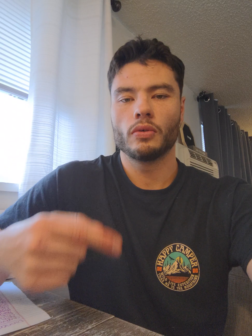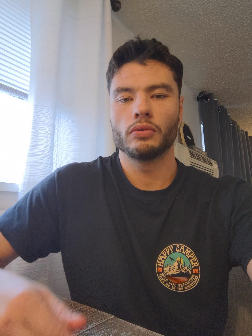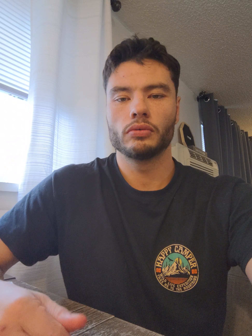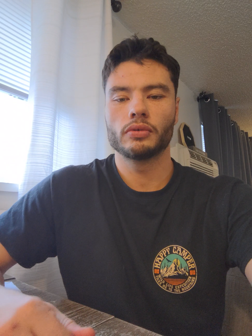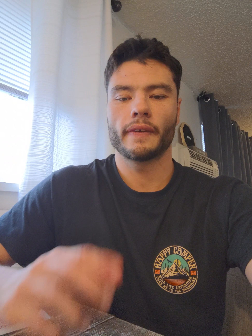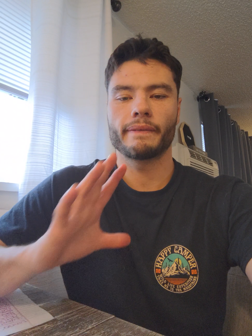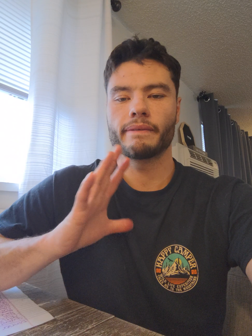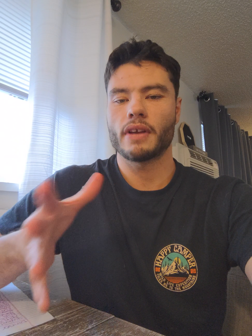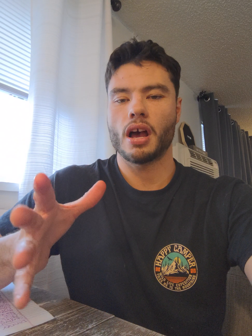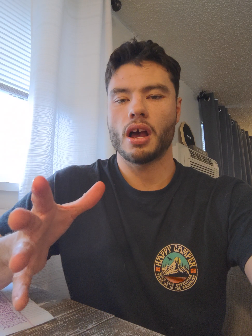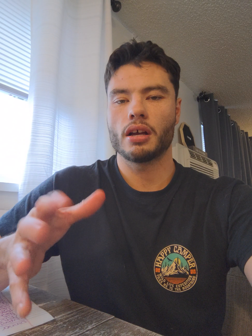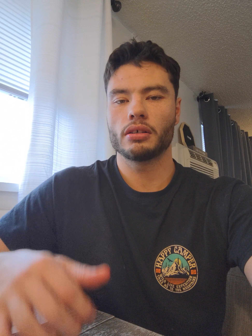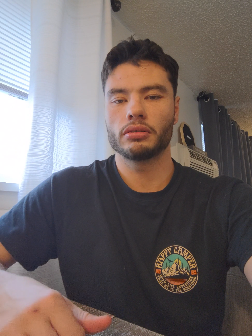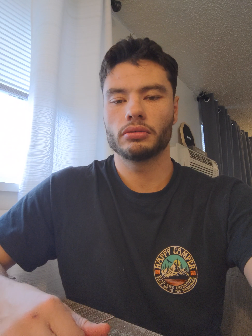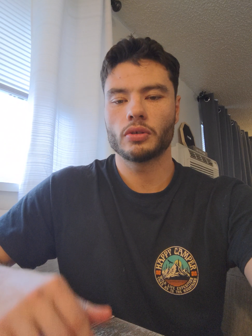fine